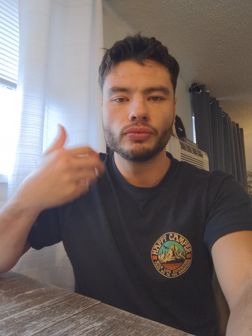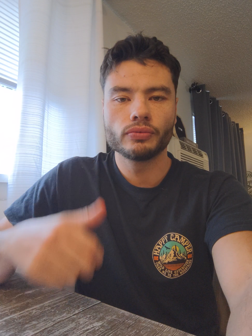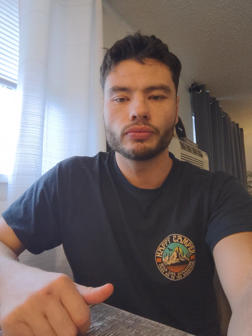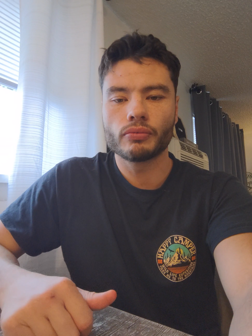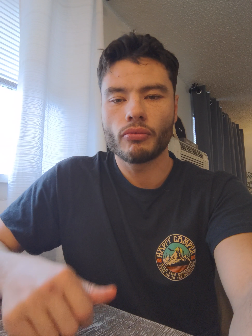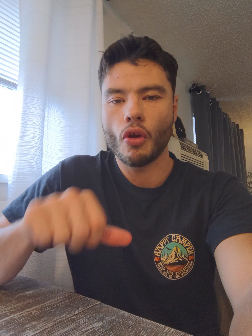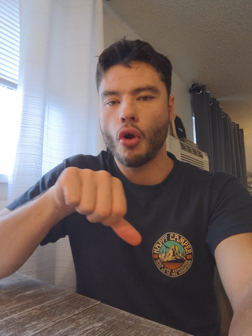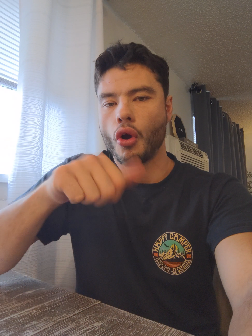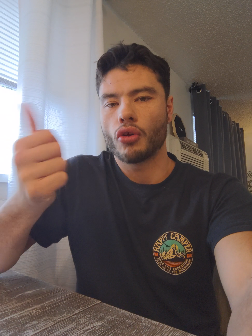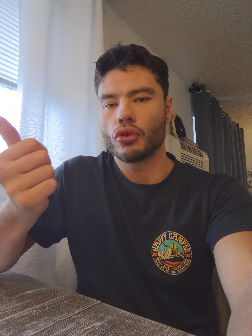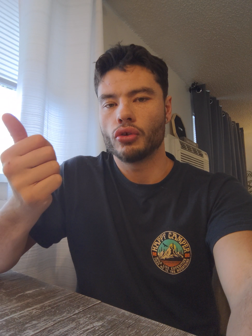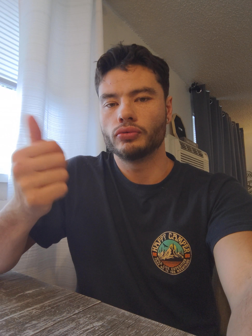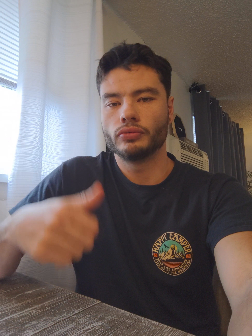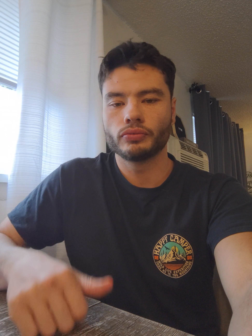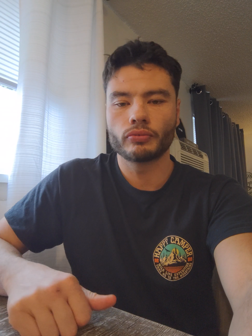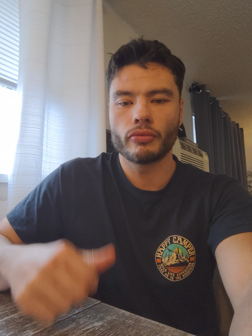another